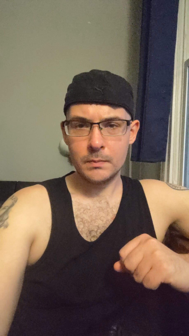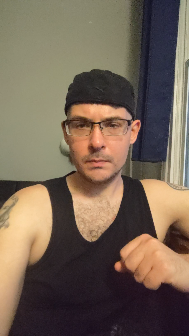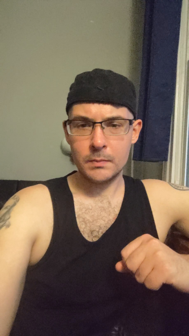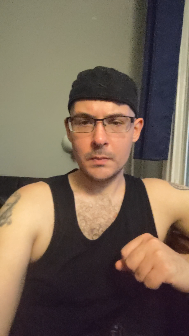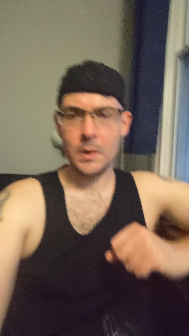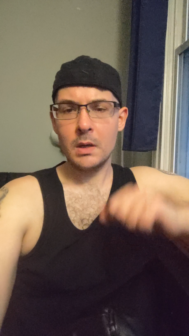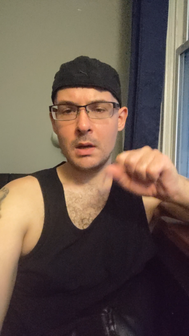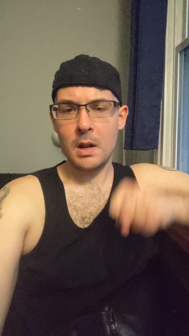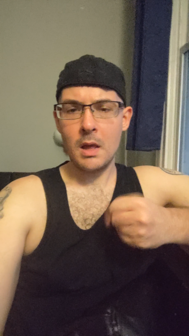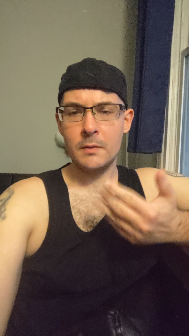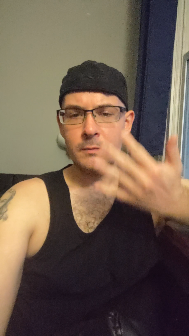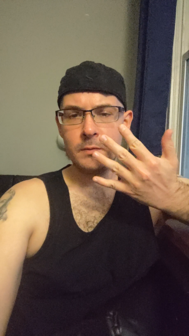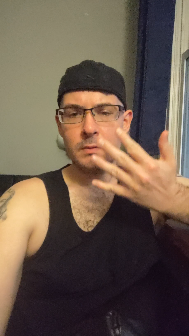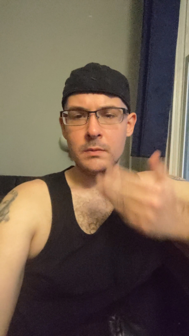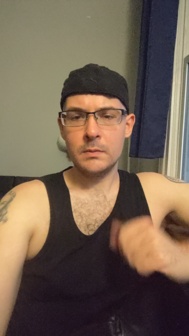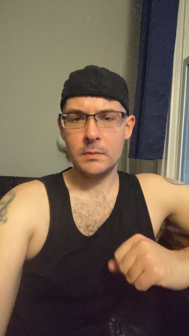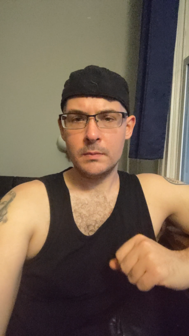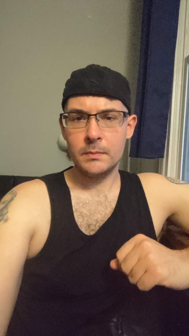gloves